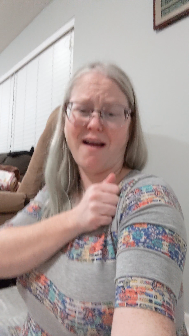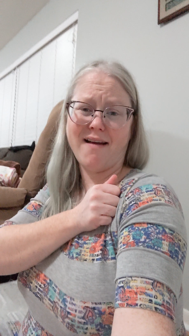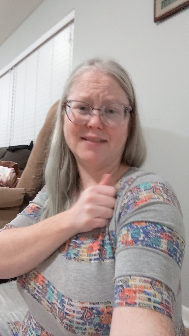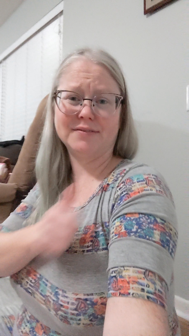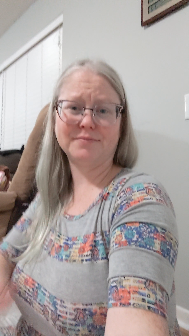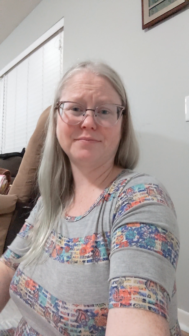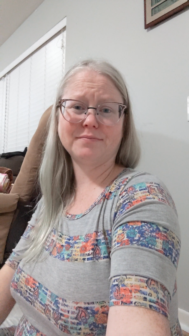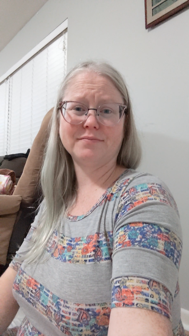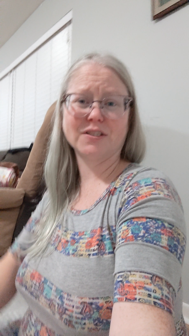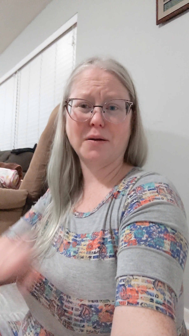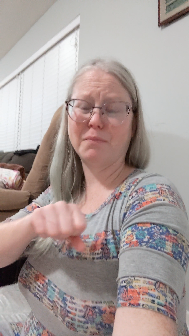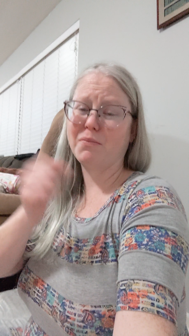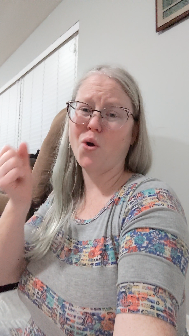broken